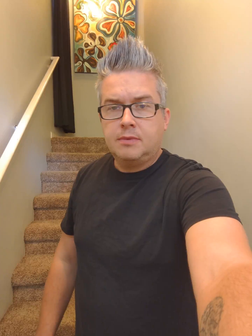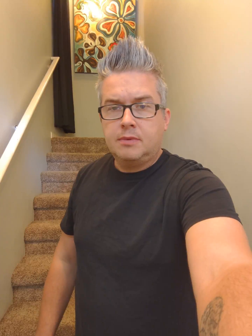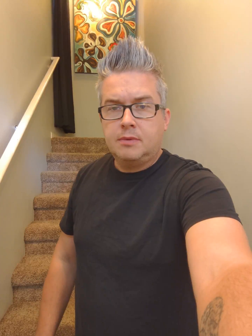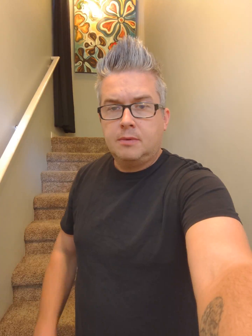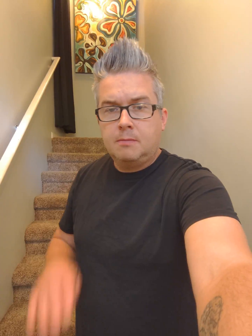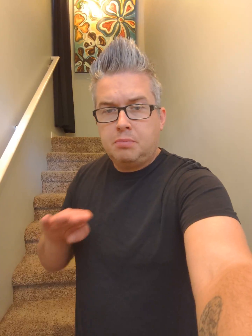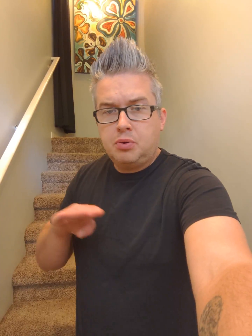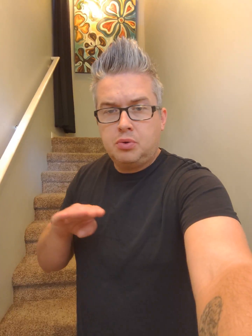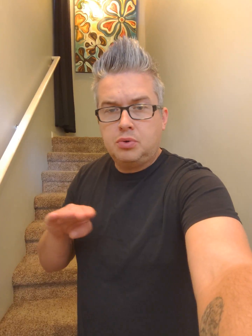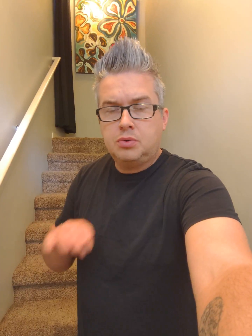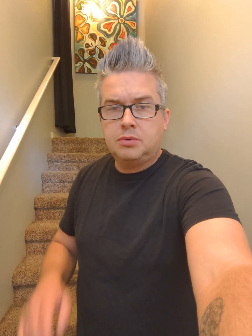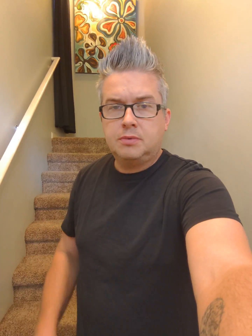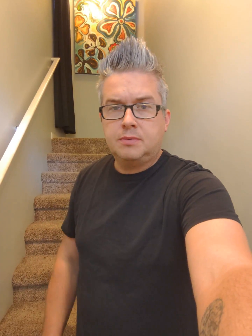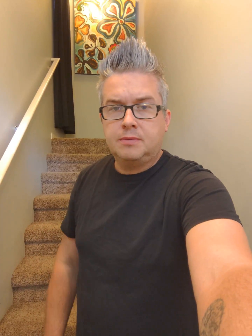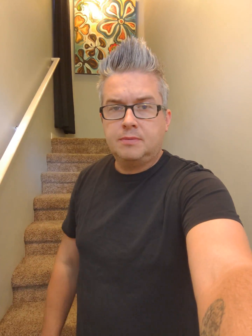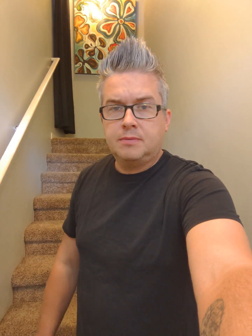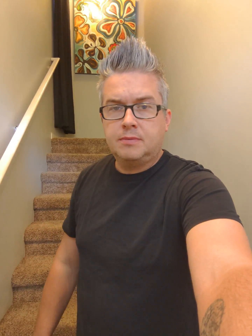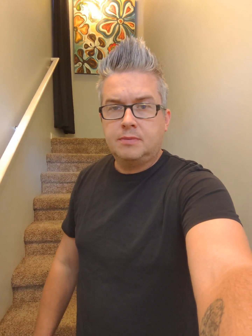boots